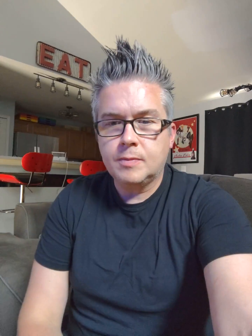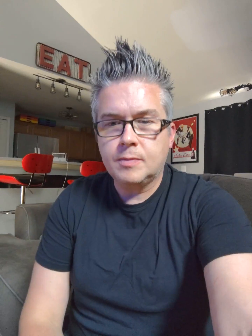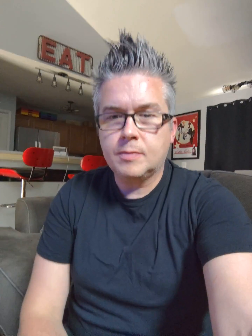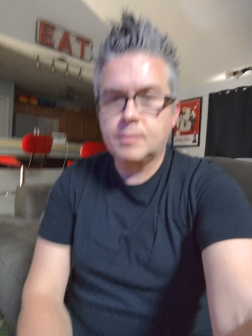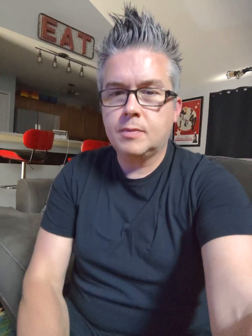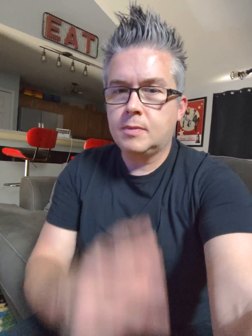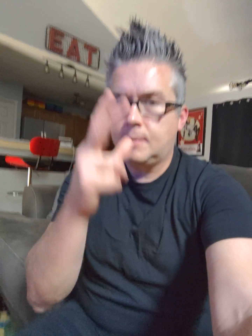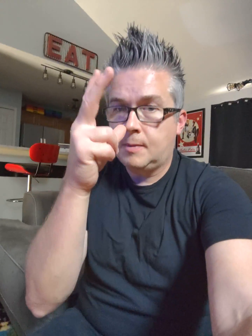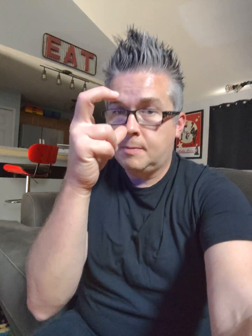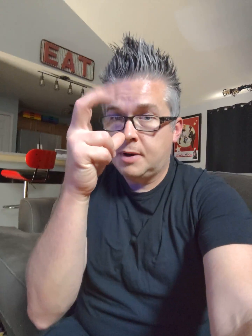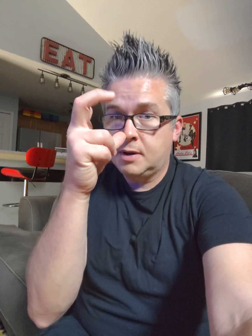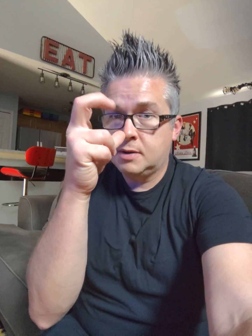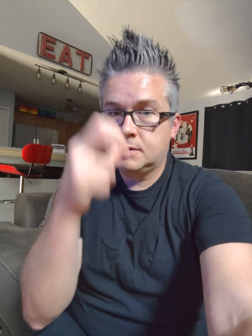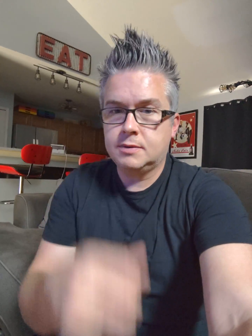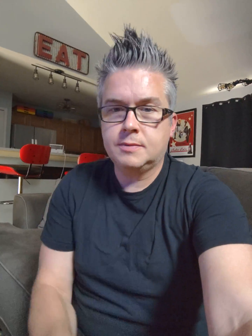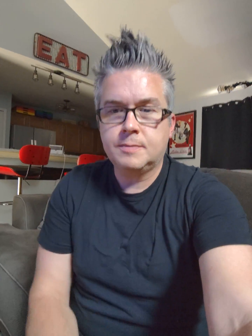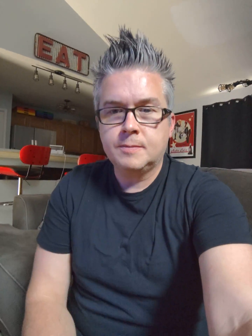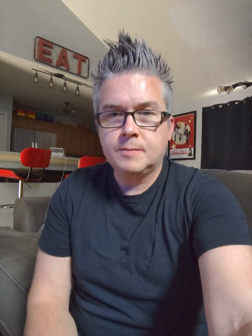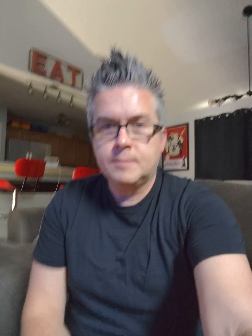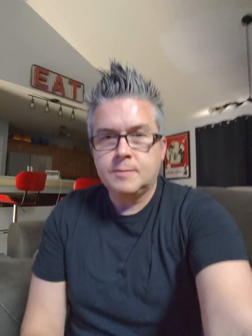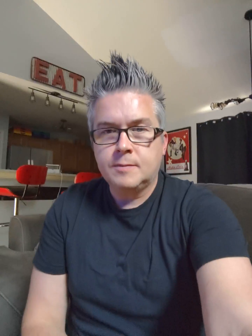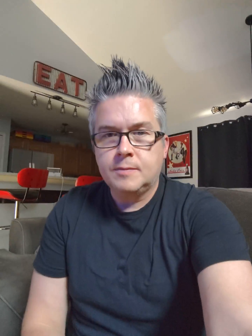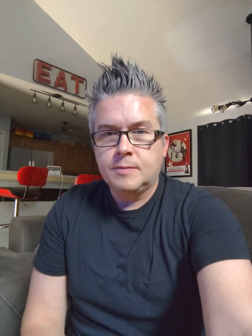ant